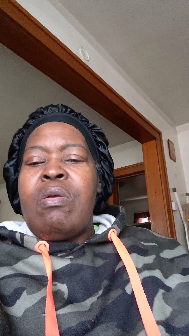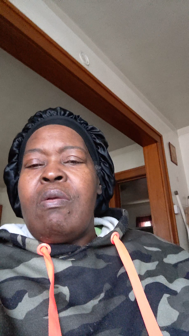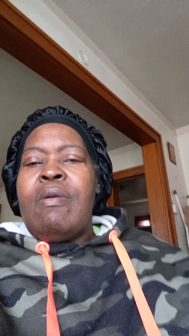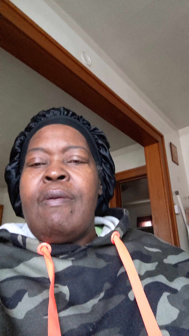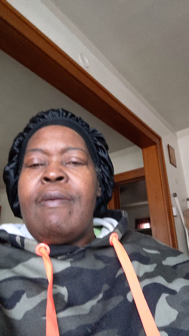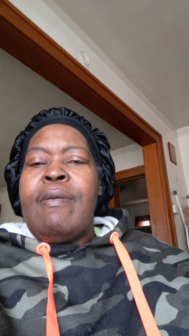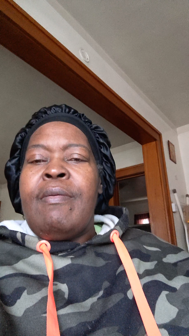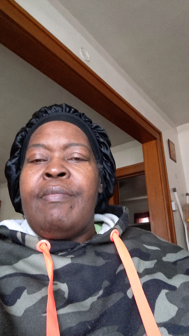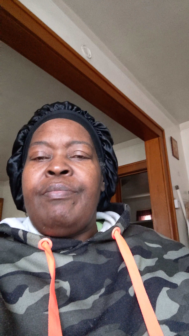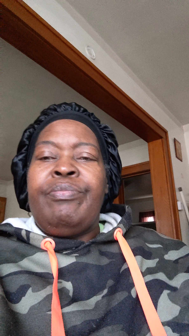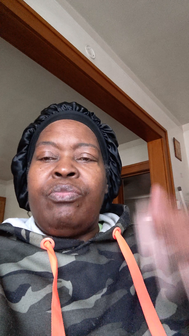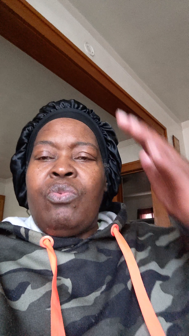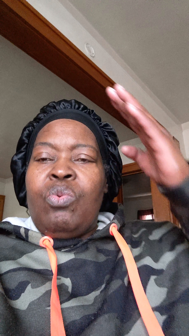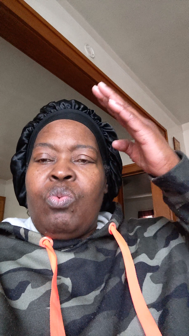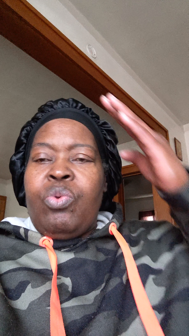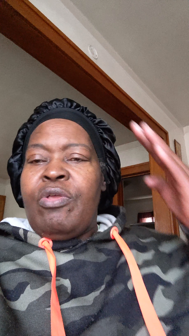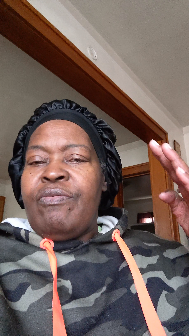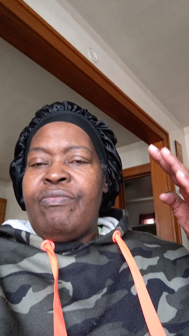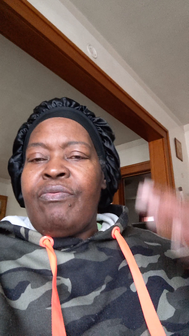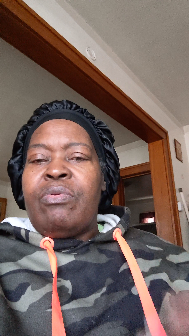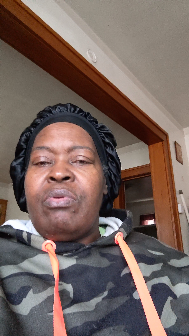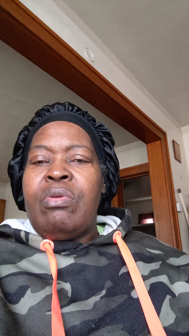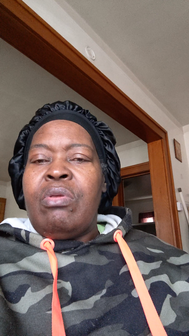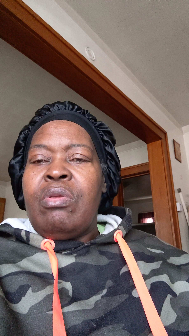roof